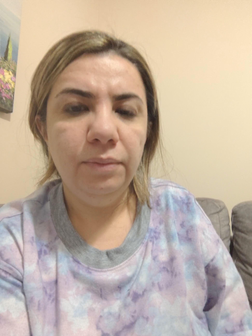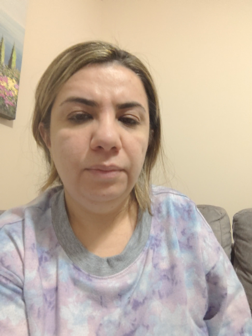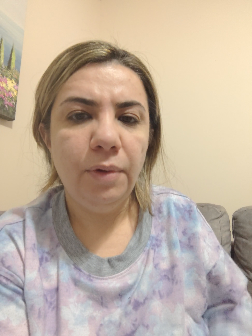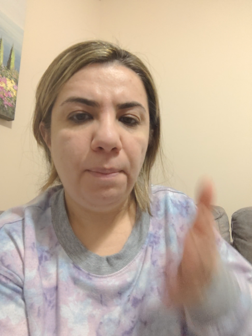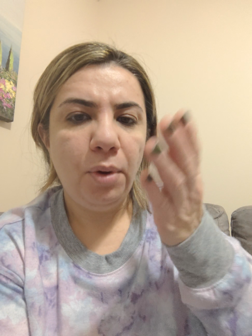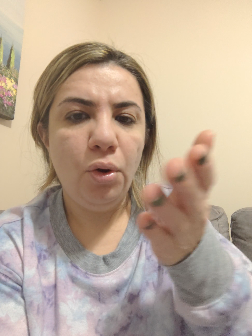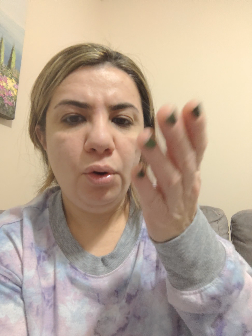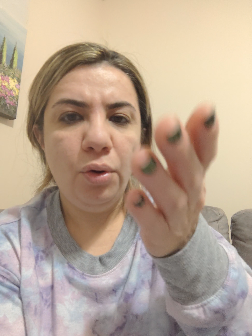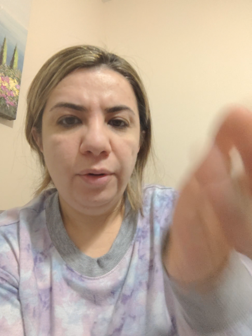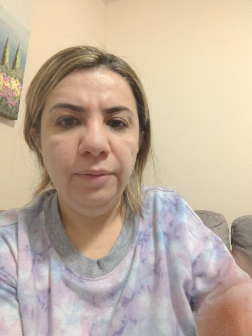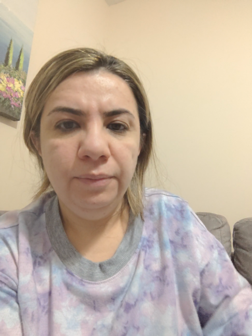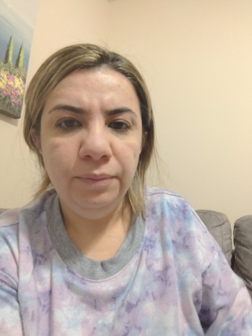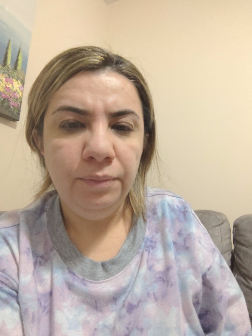boat